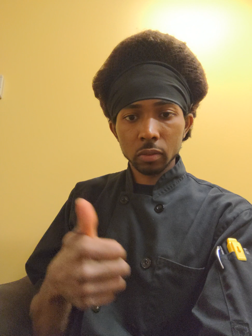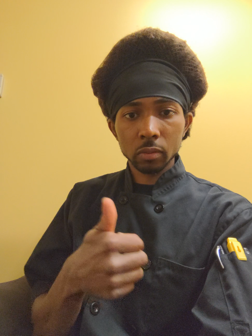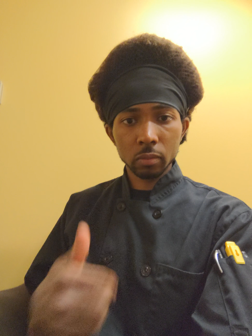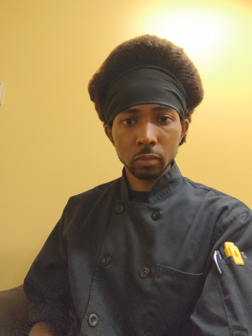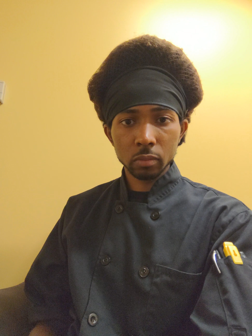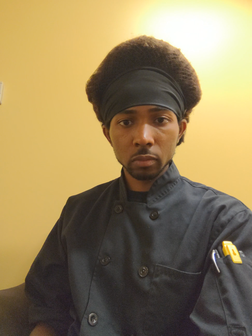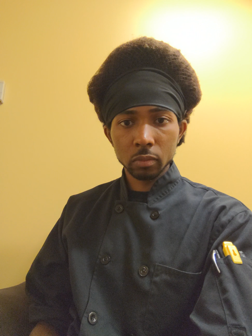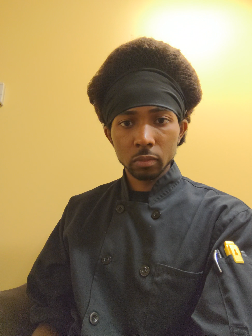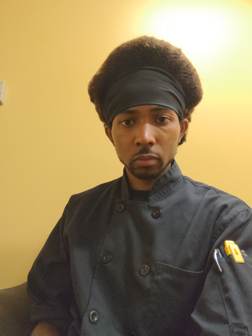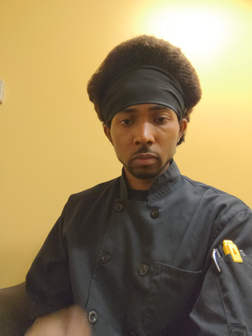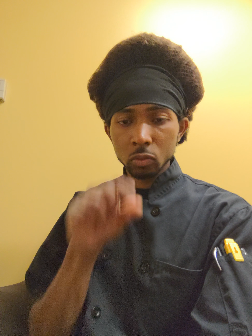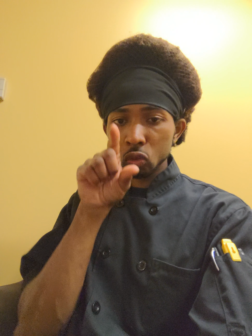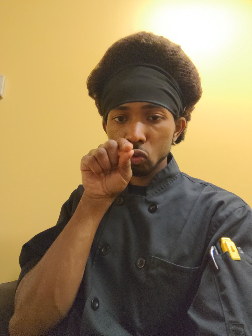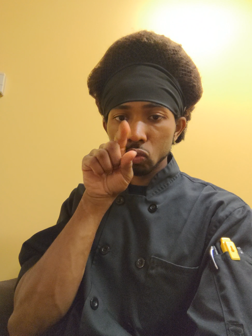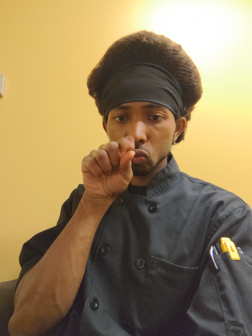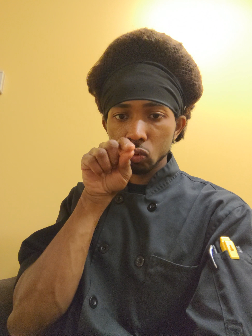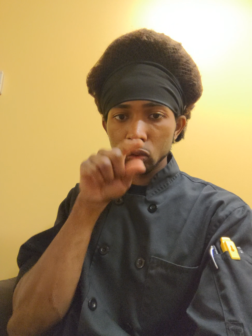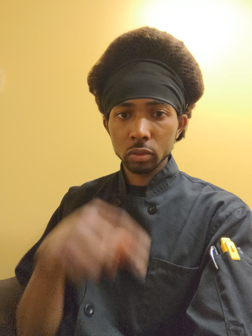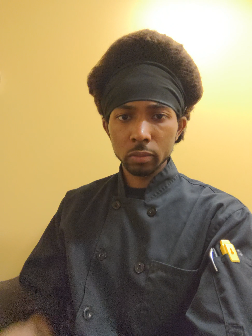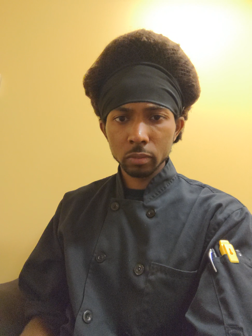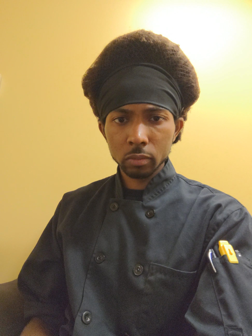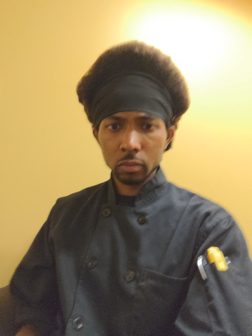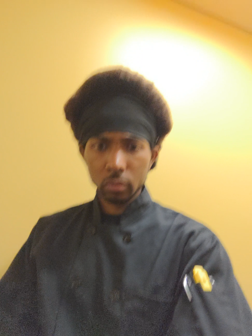chicken